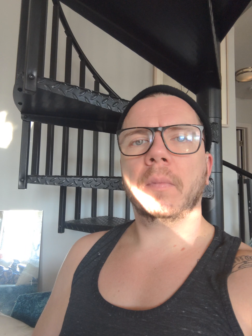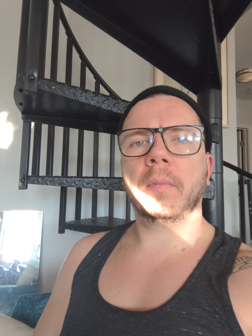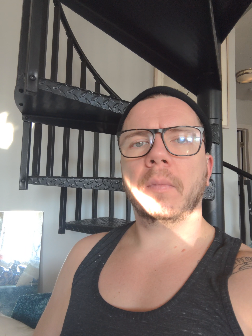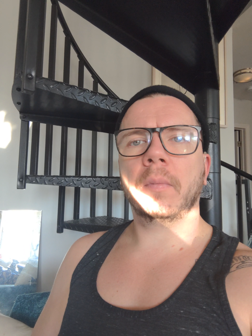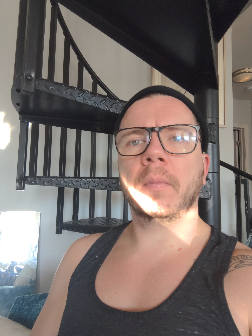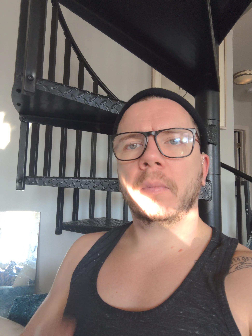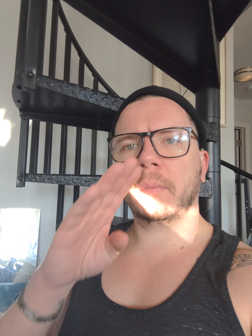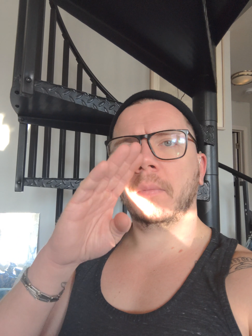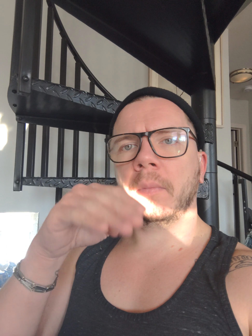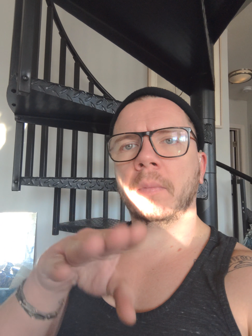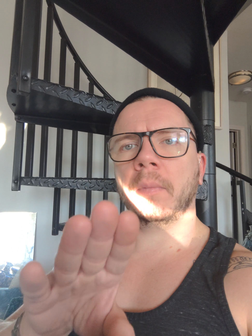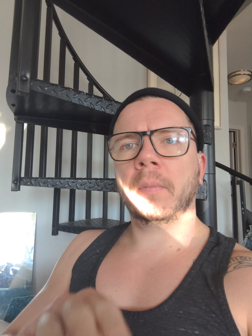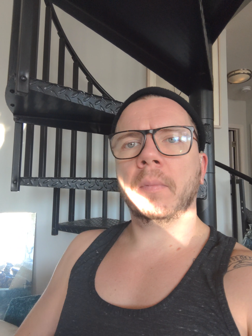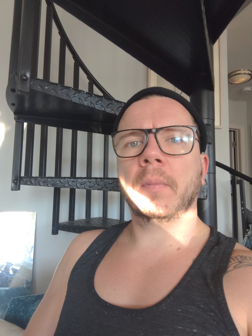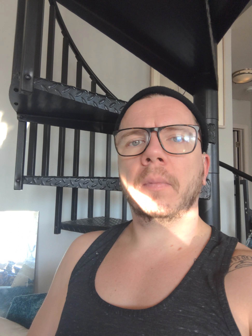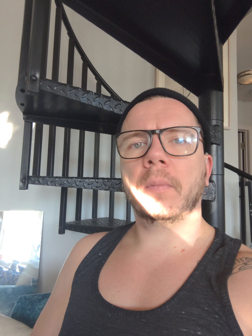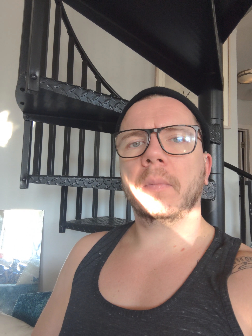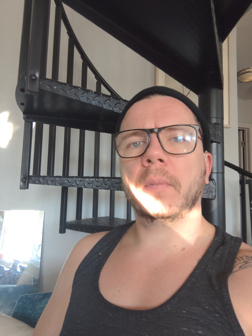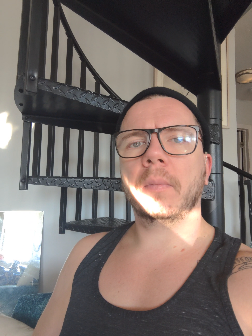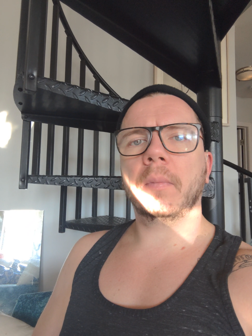elephant